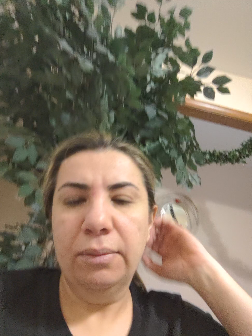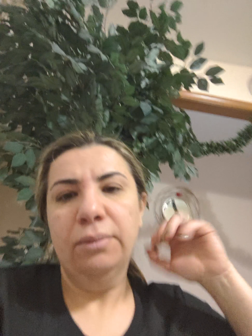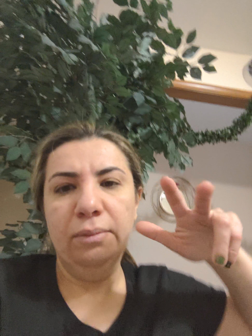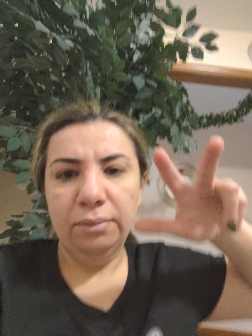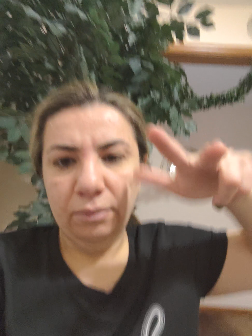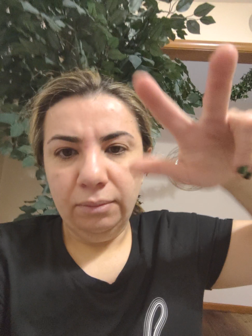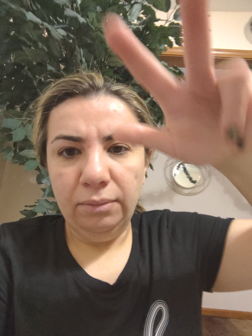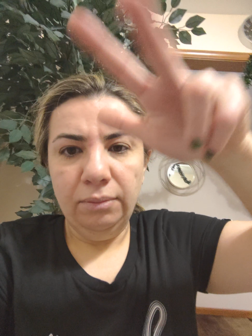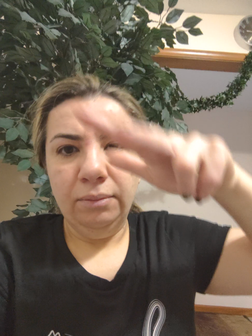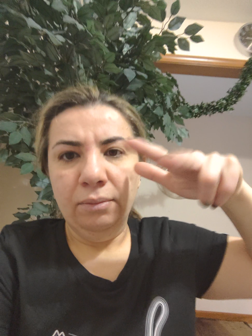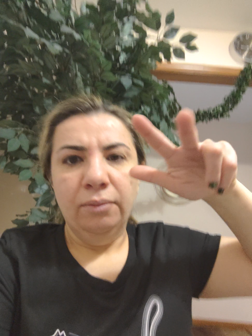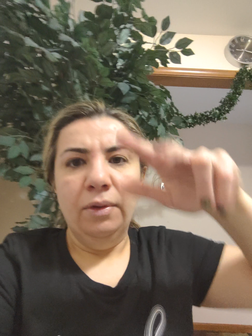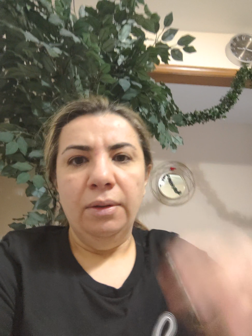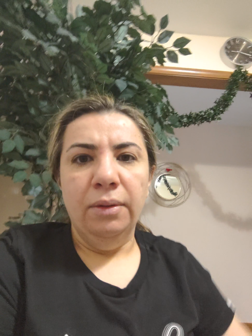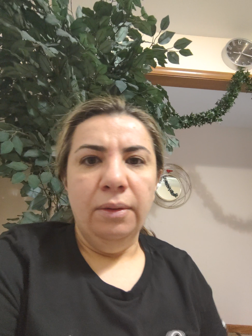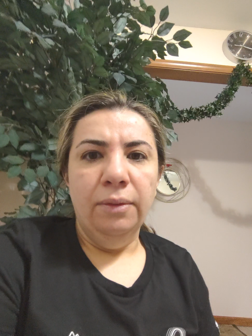helicopter